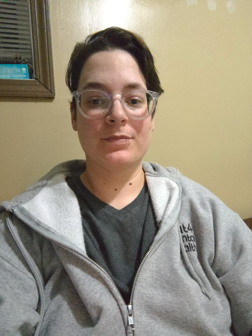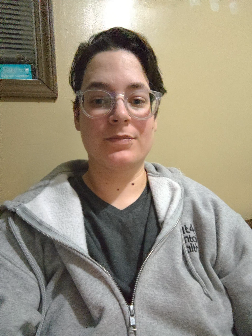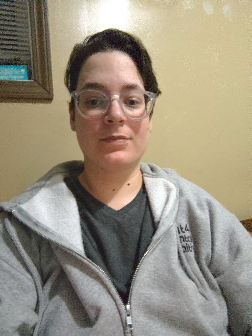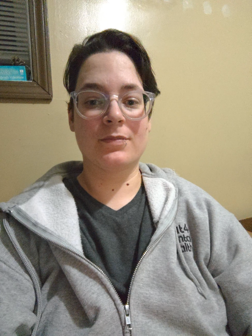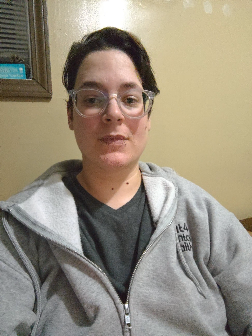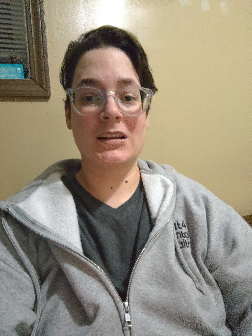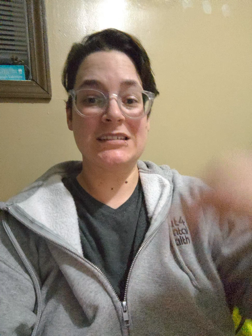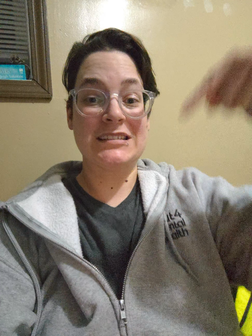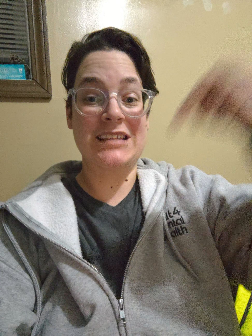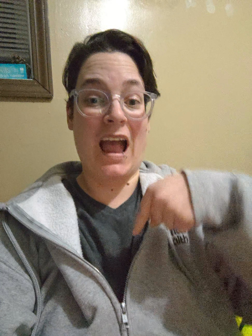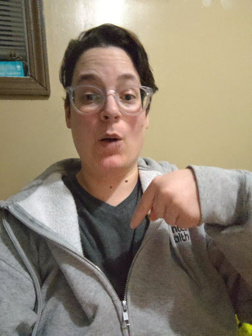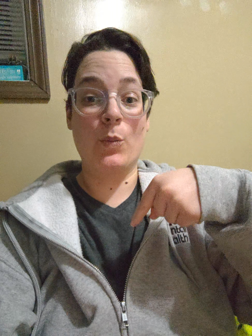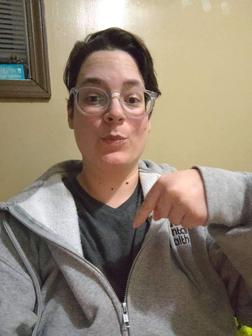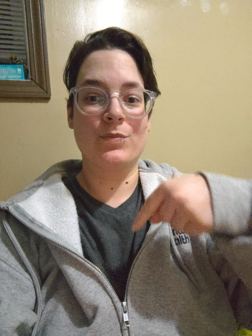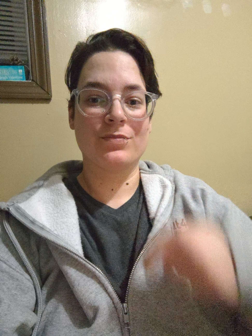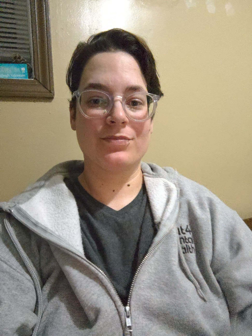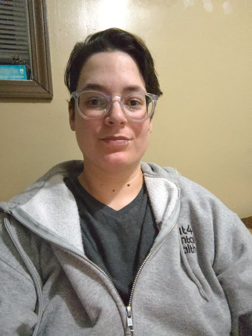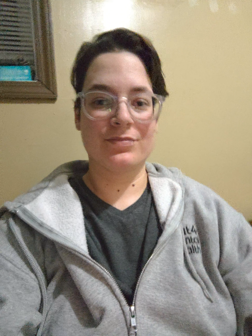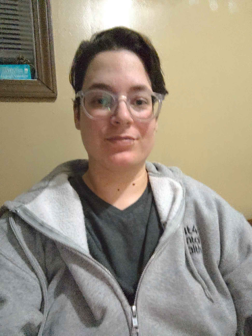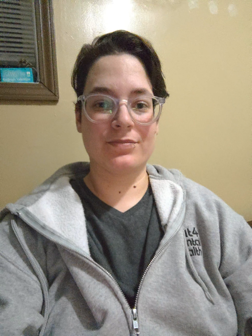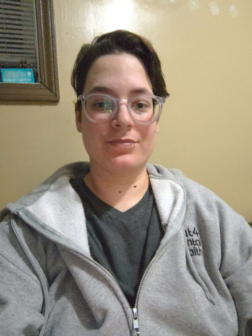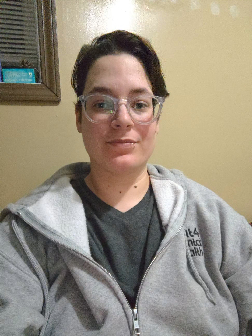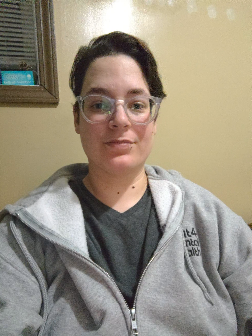down